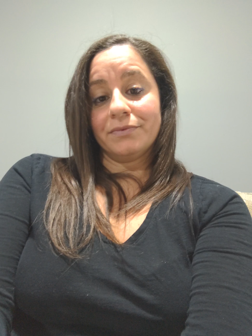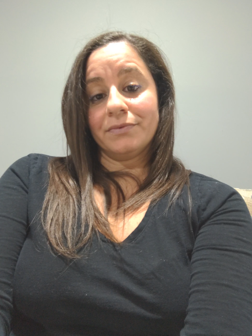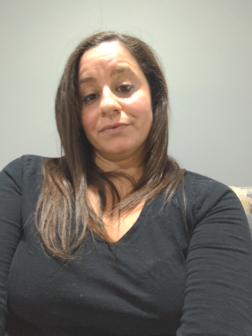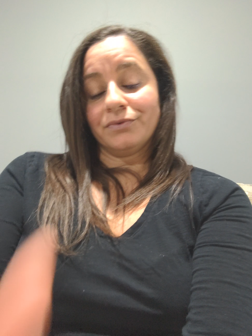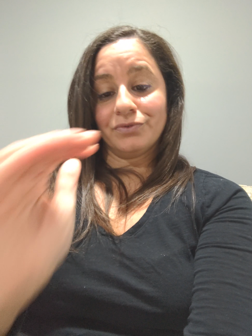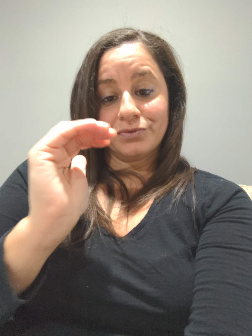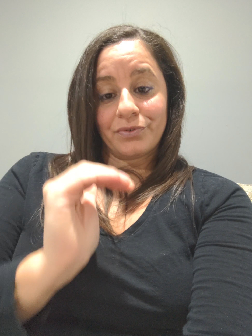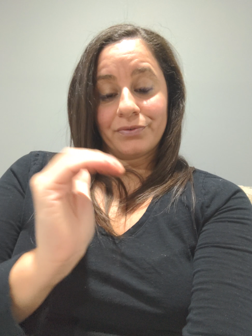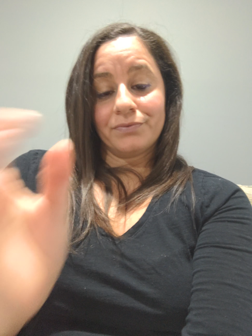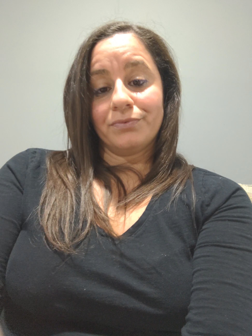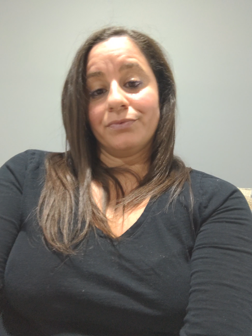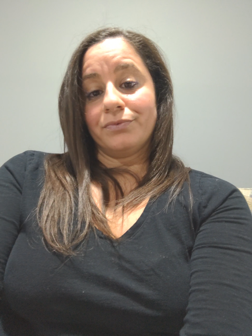child